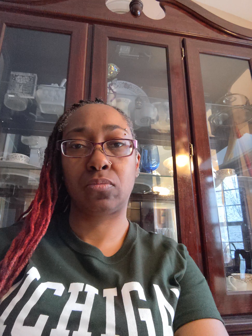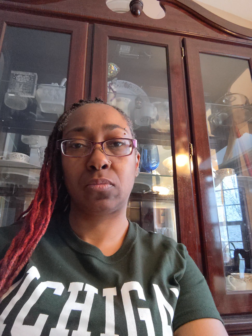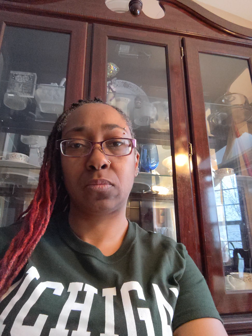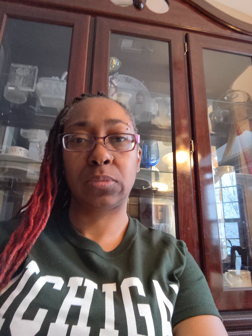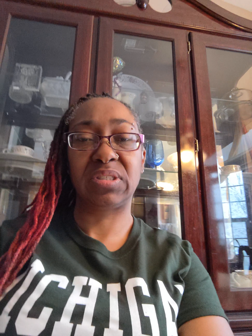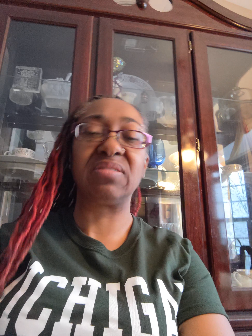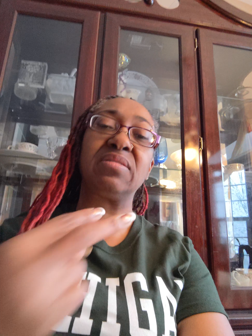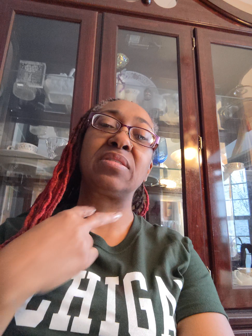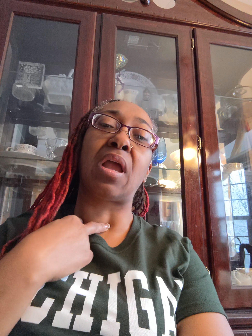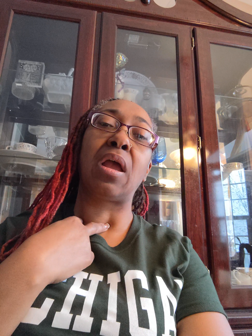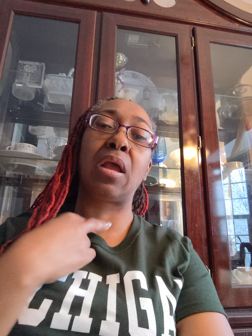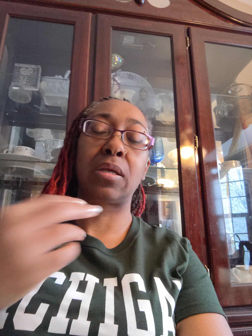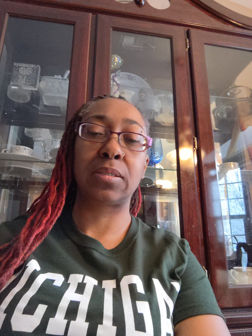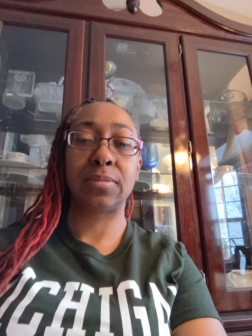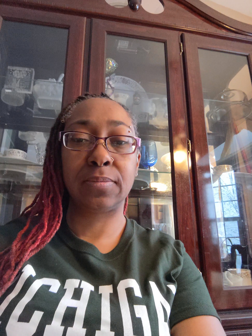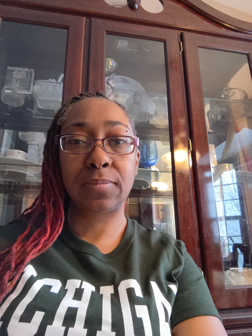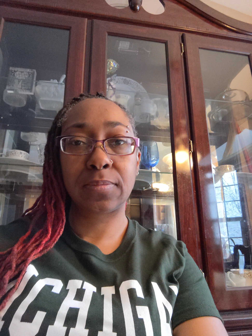stuck